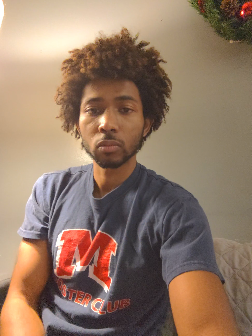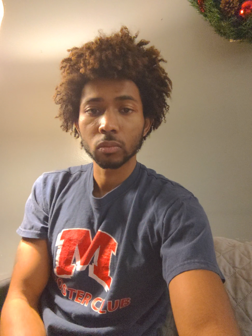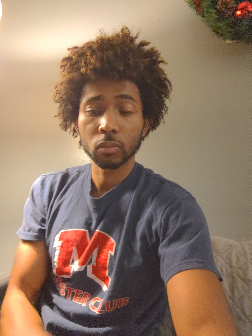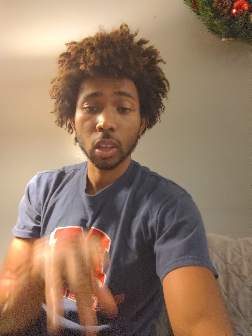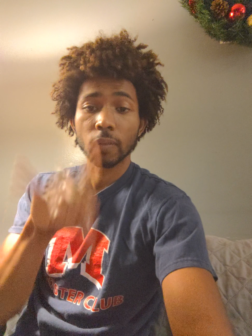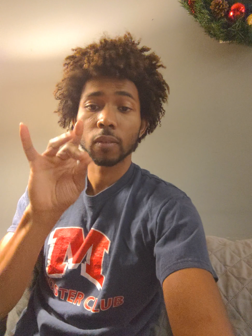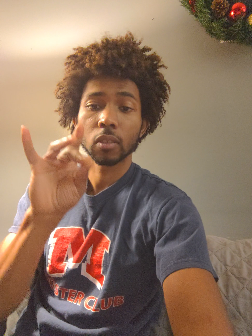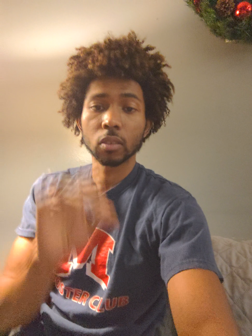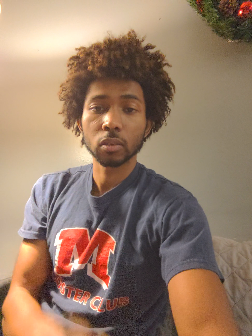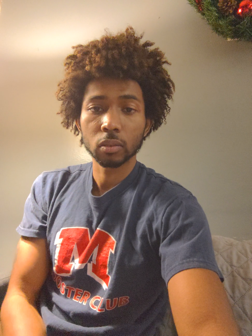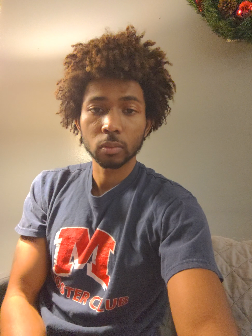find